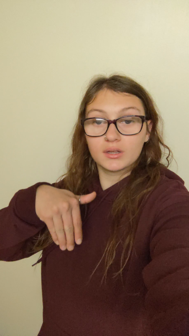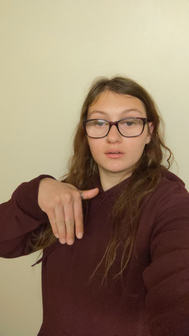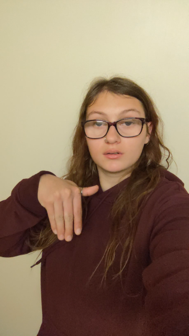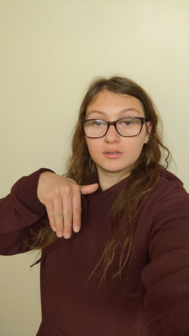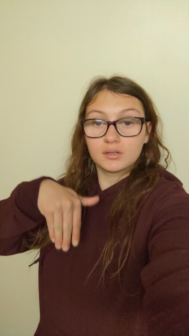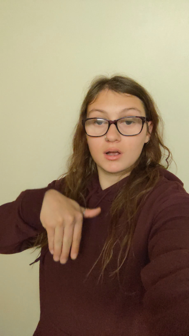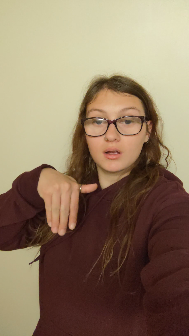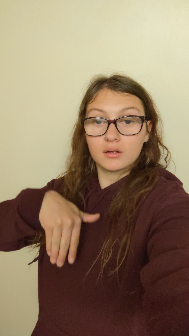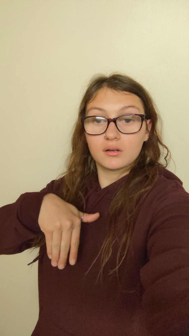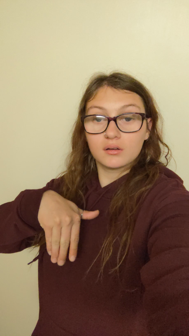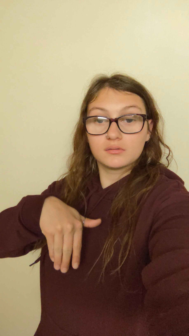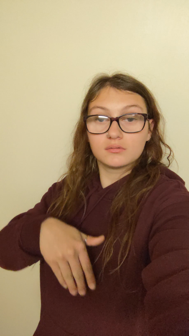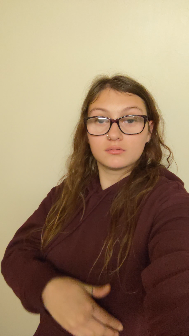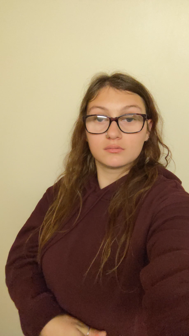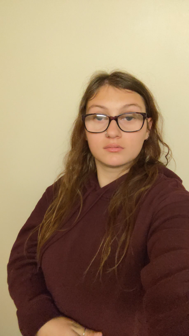night night